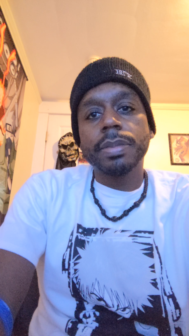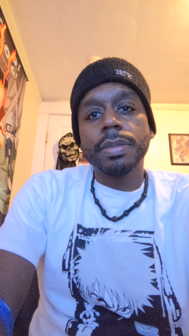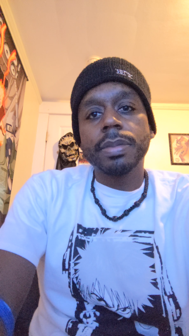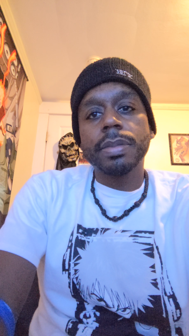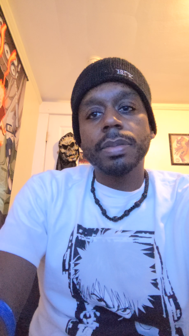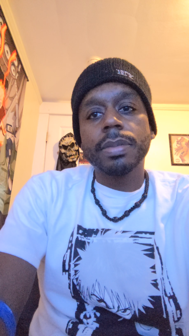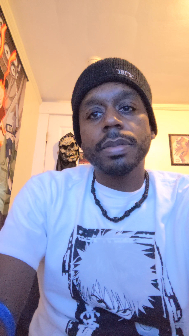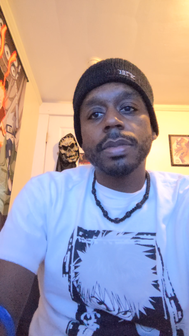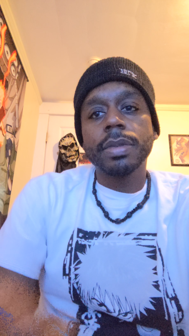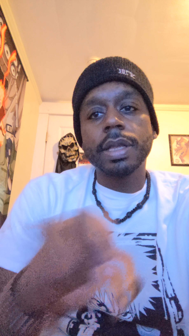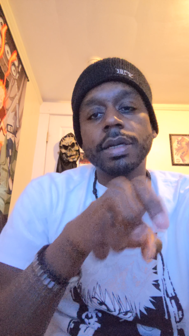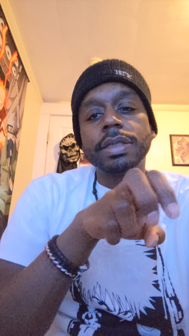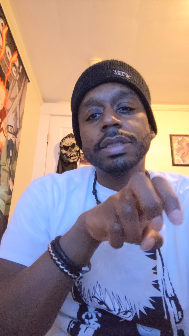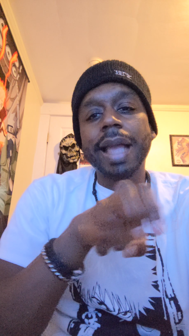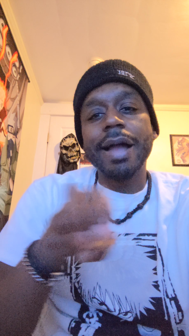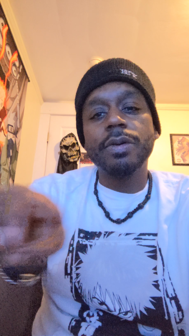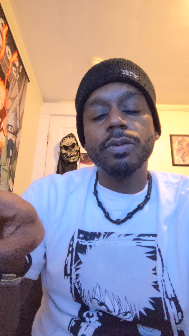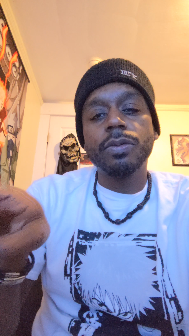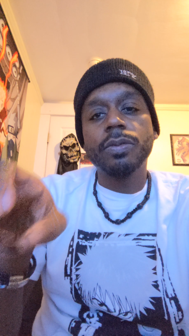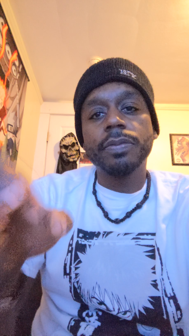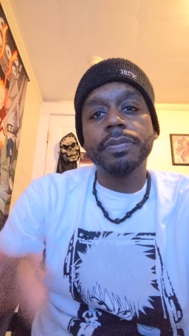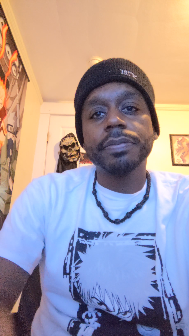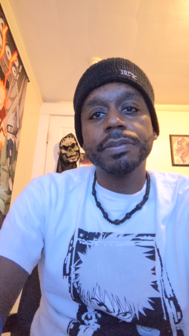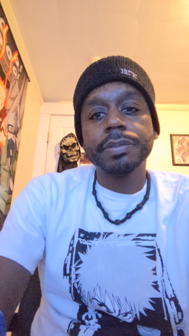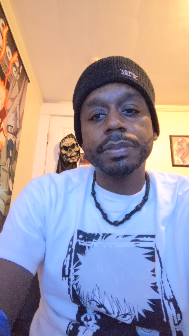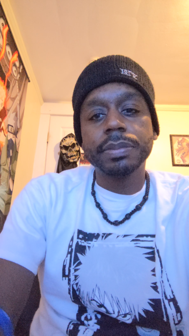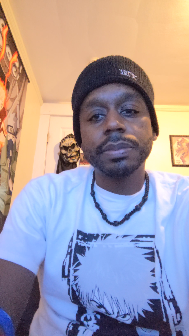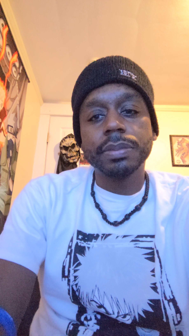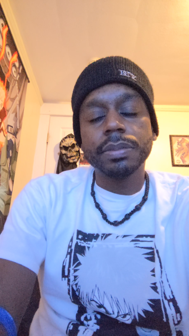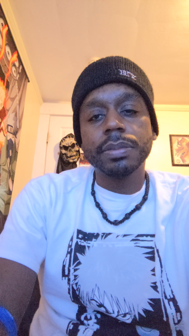couch